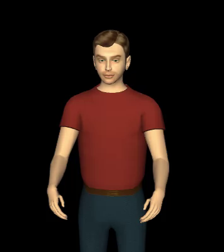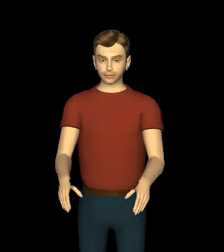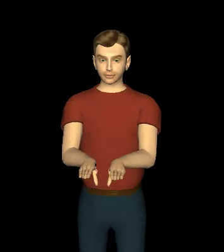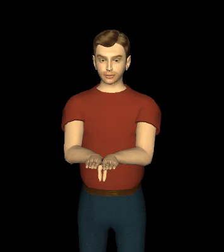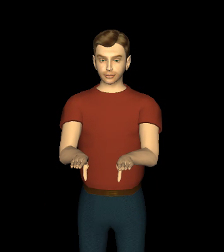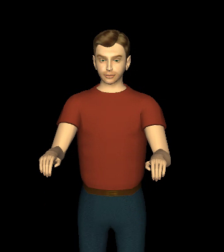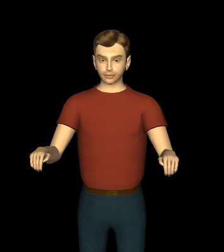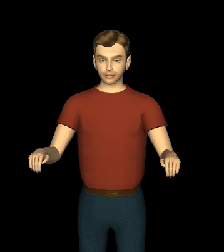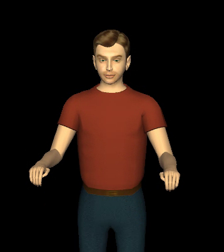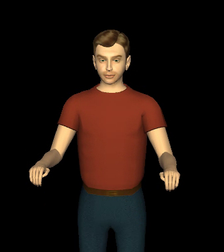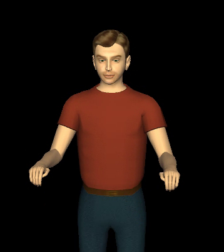أريكة